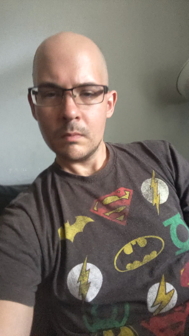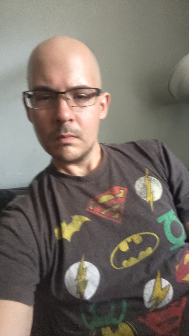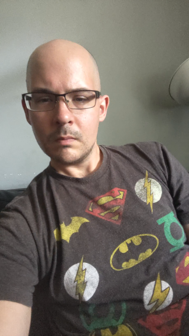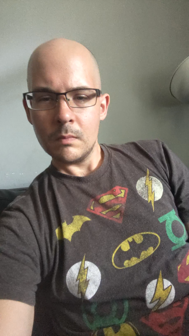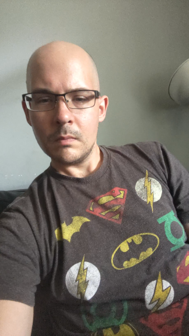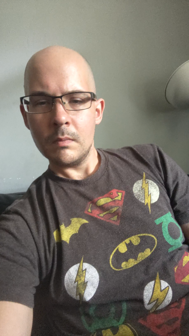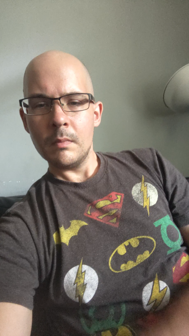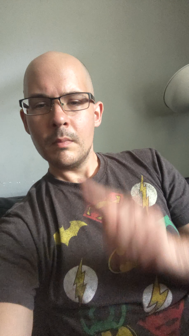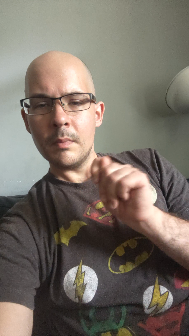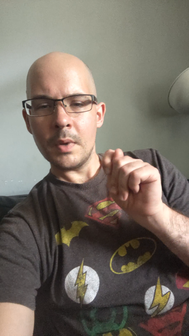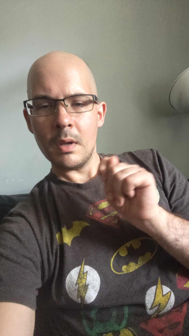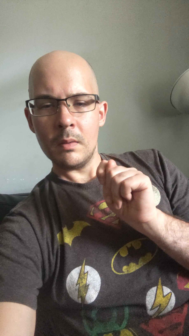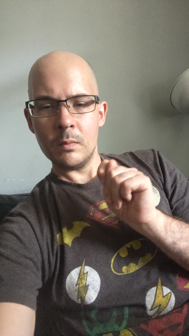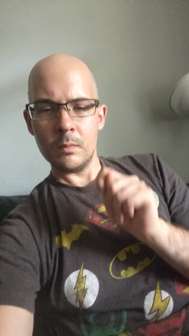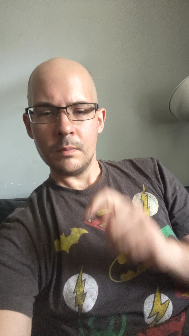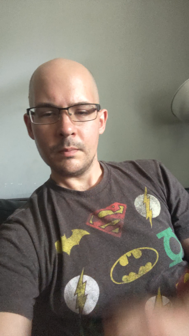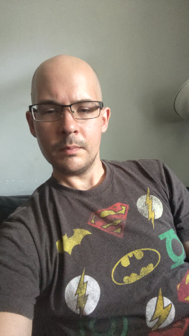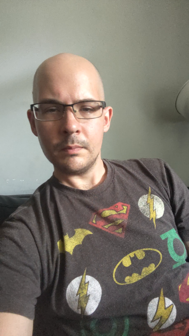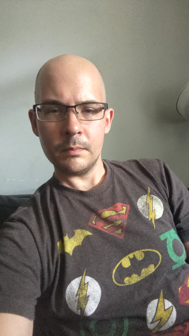bathroom